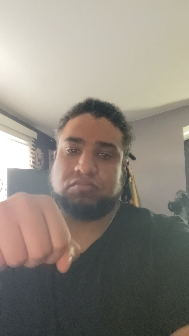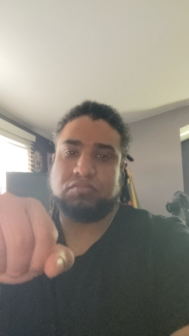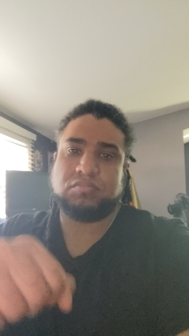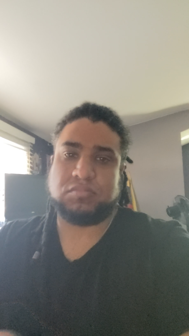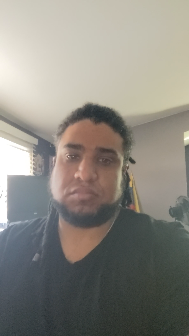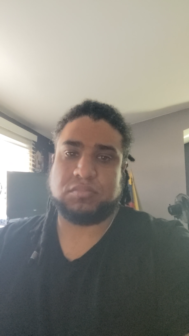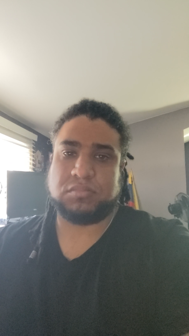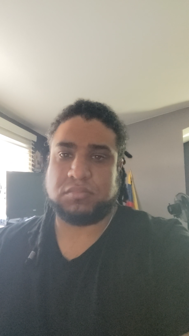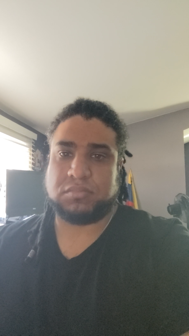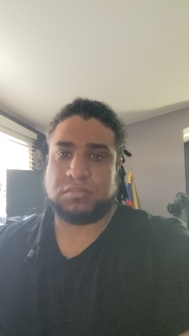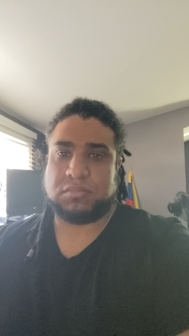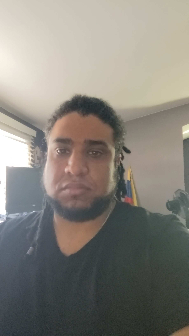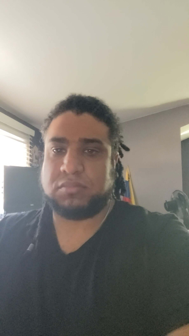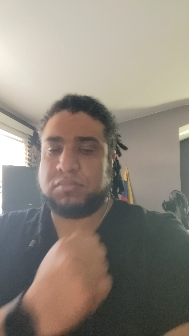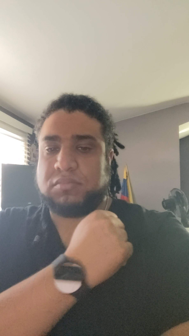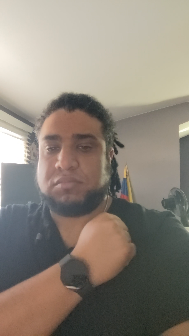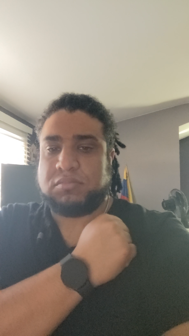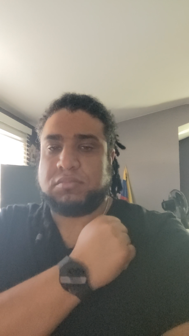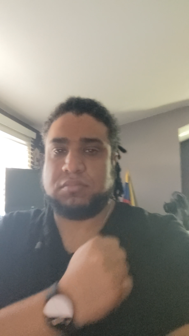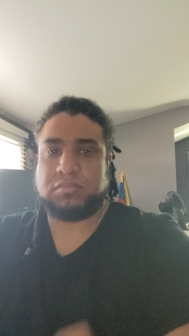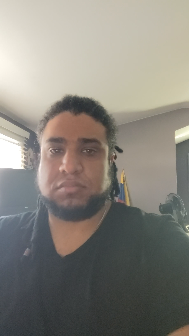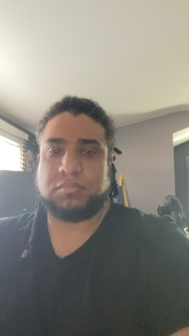love